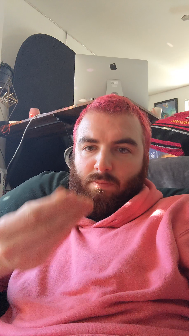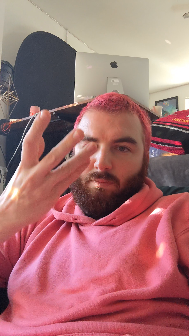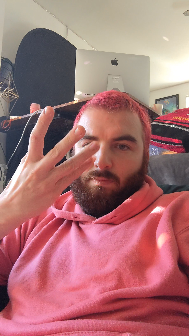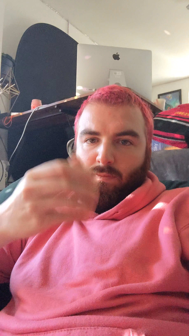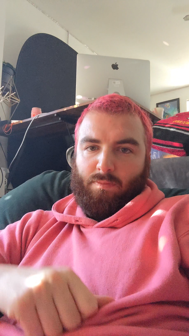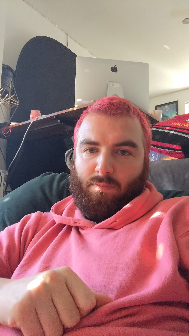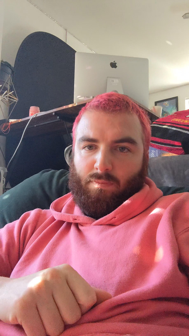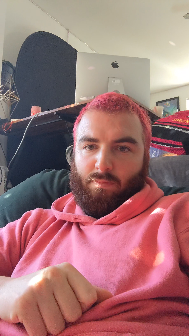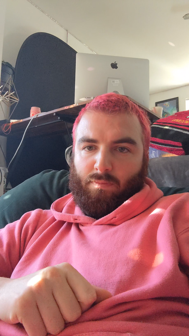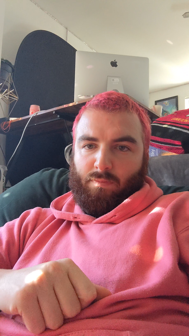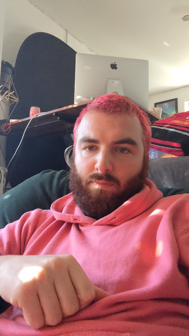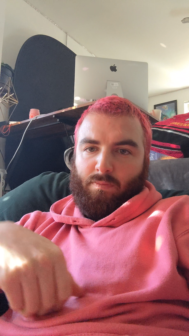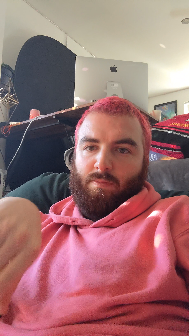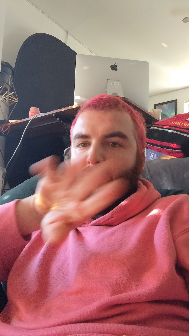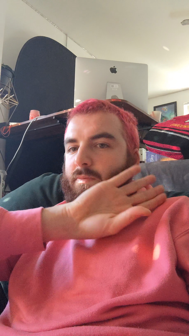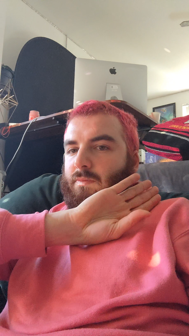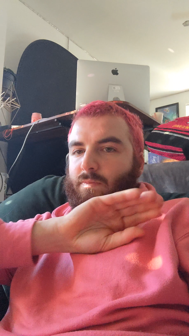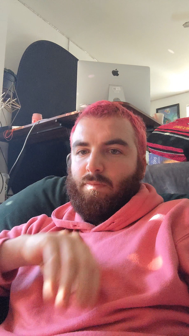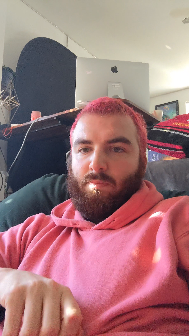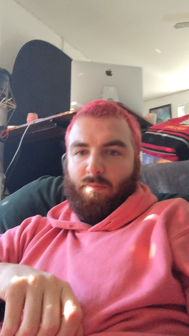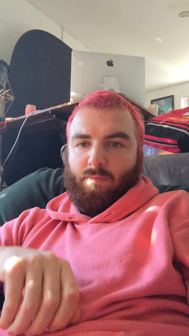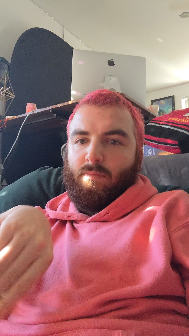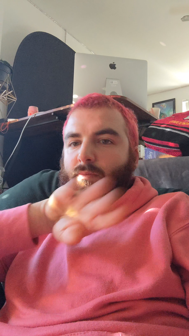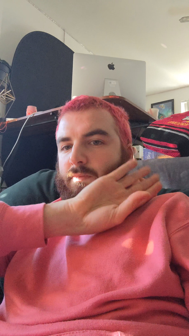scarf